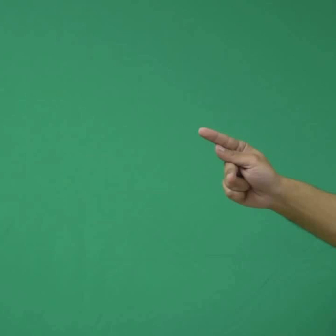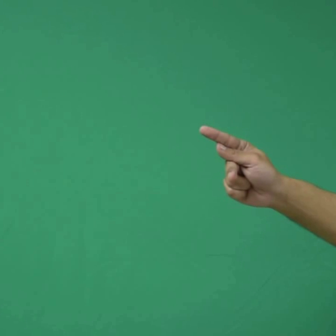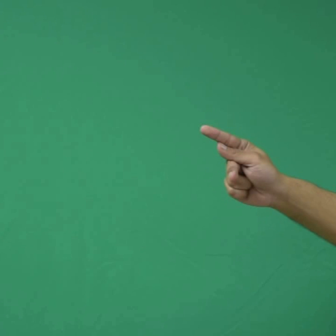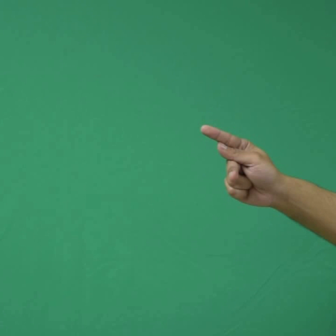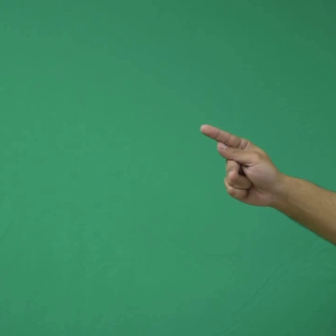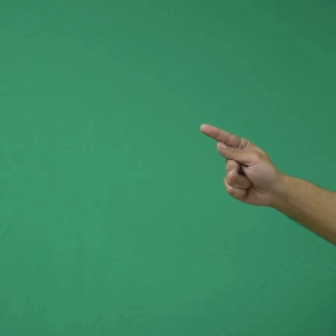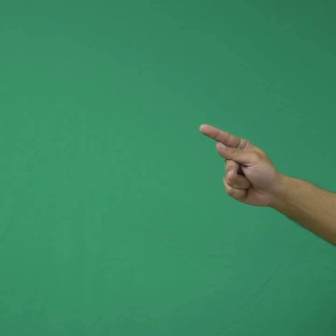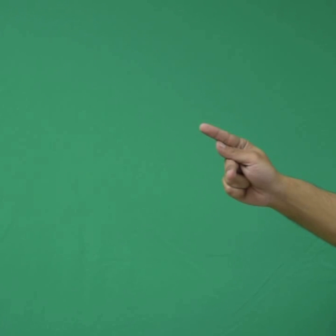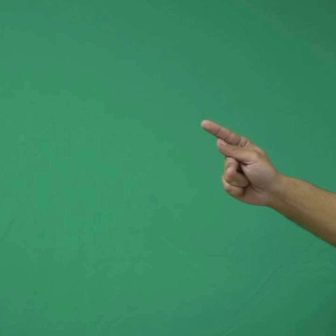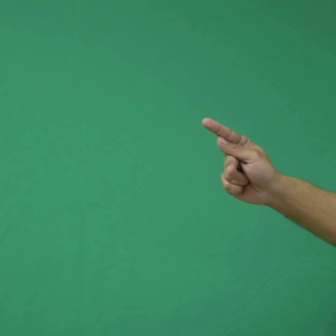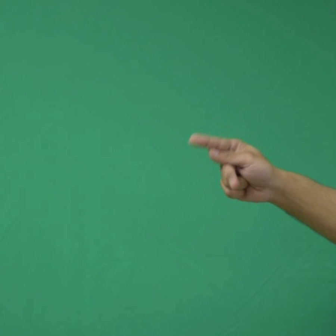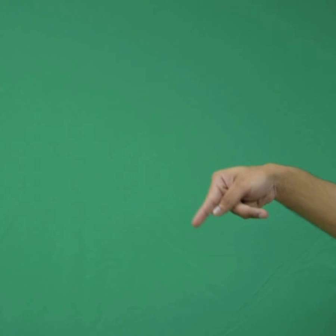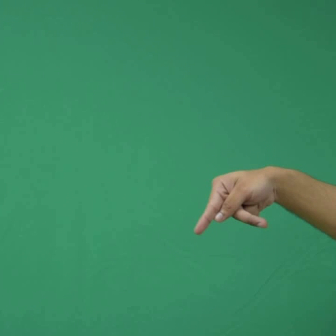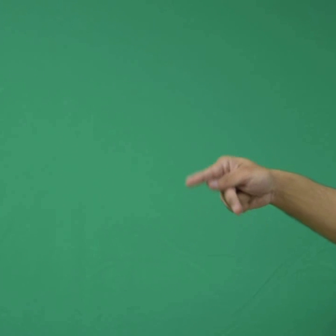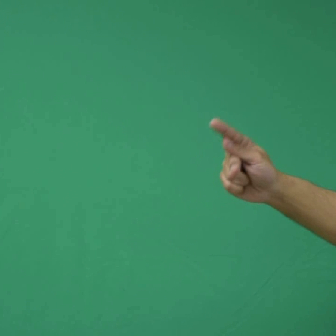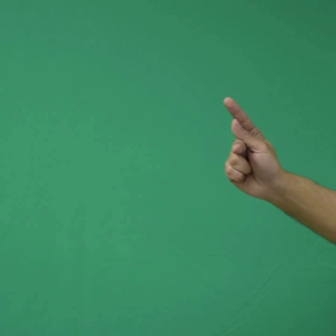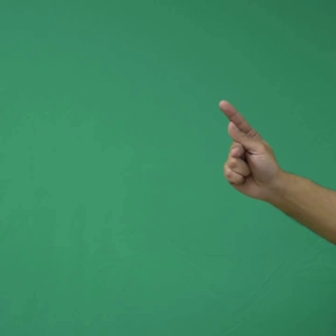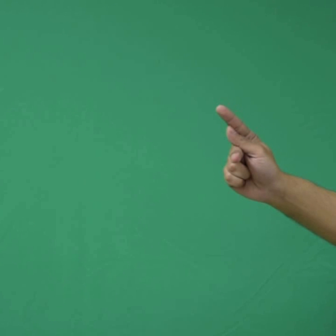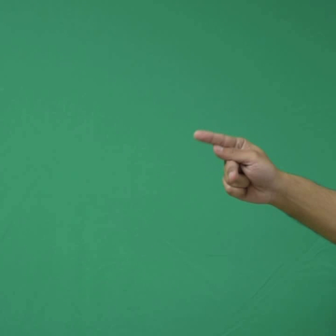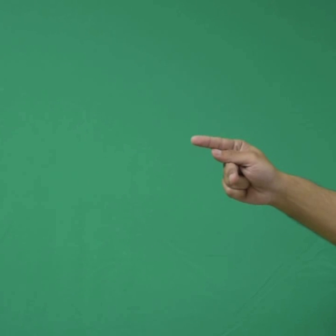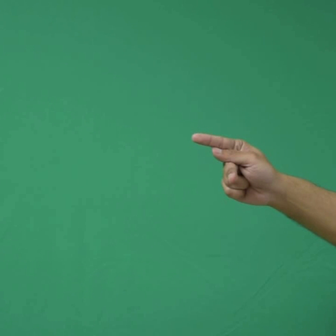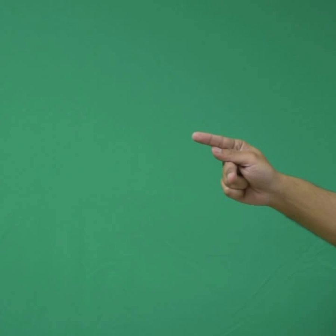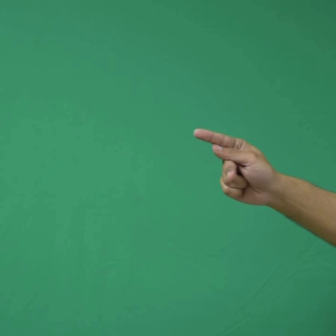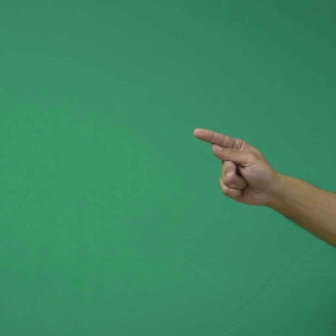K